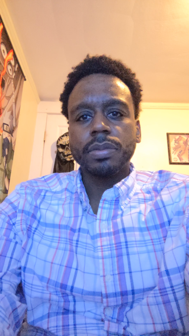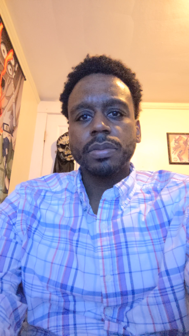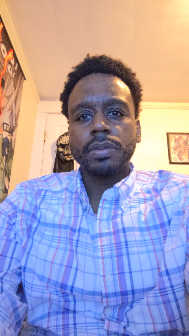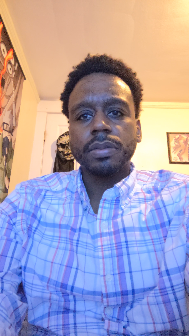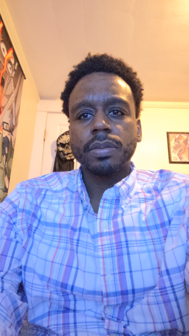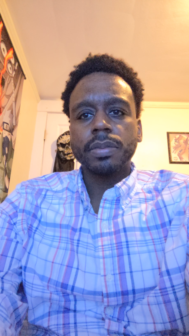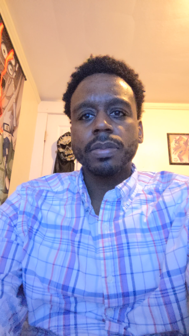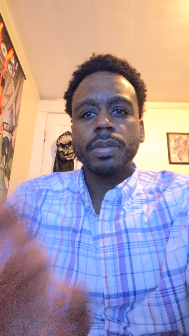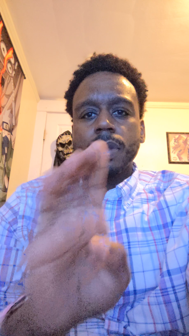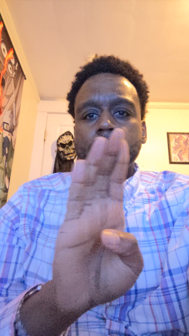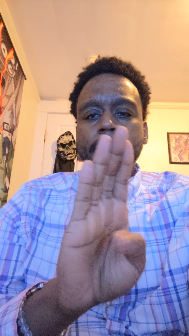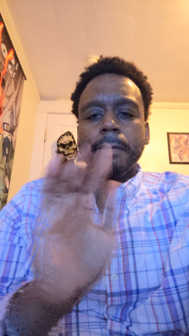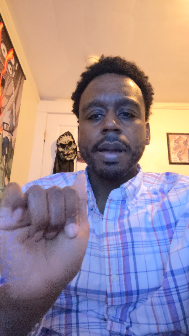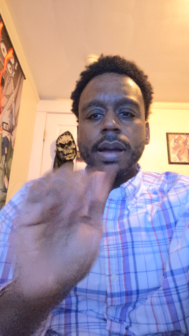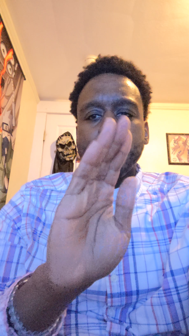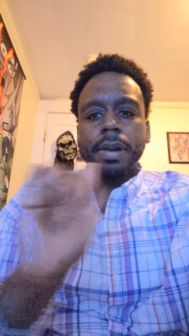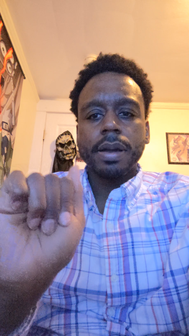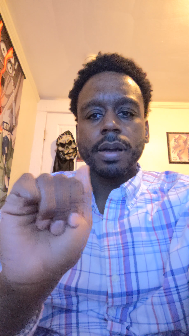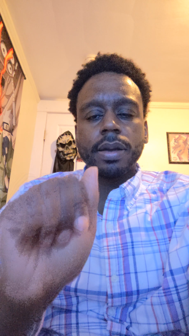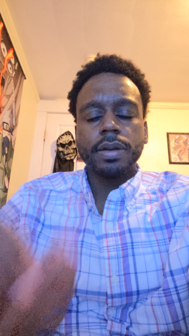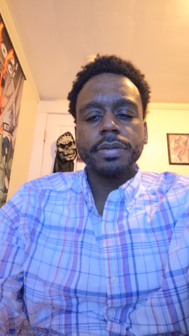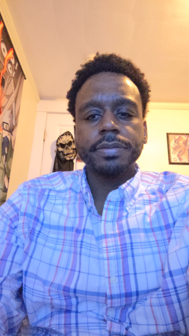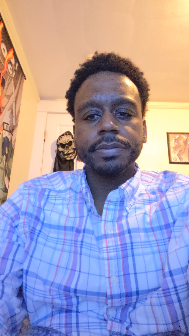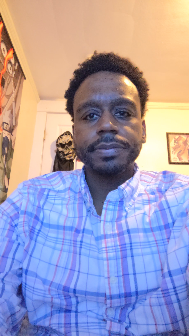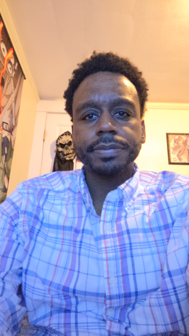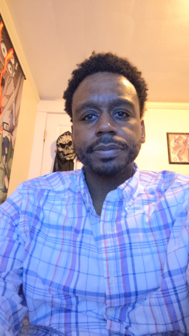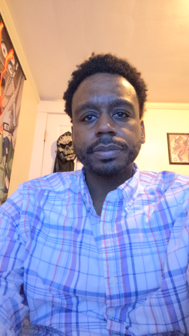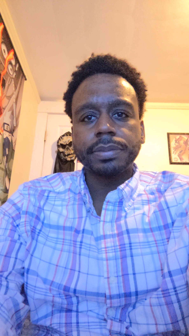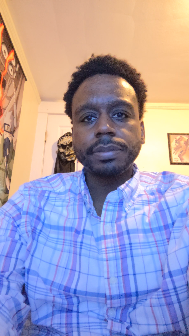baa baa